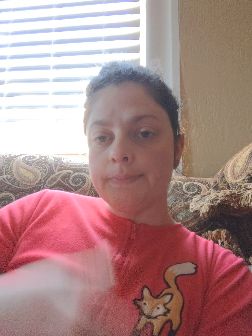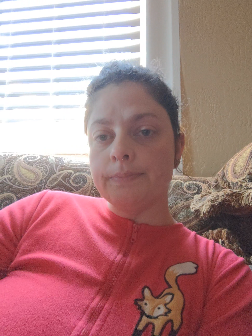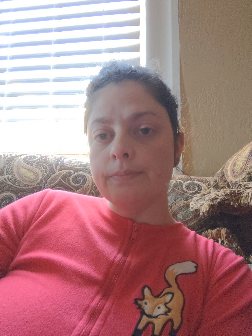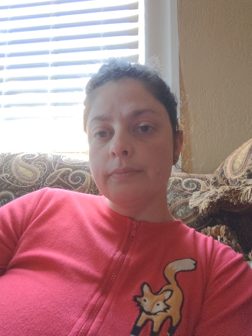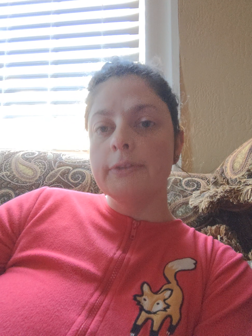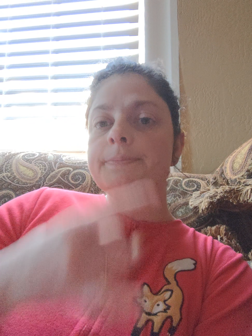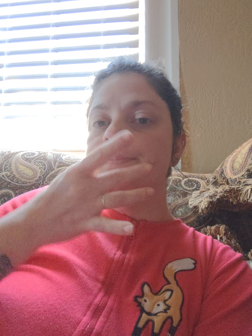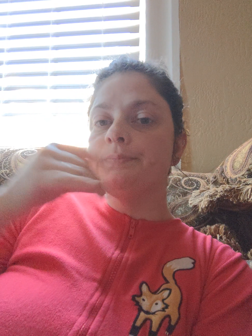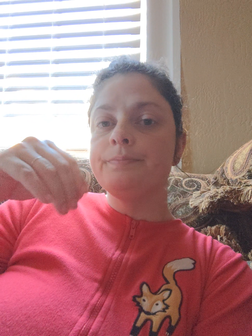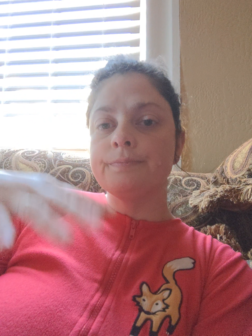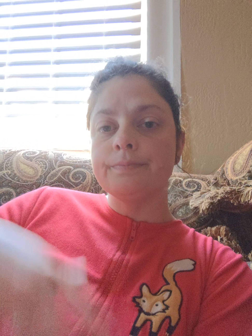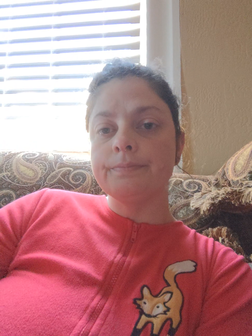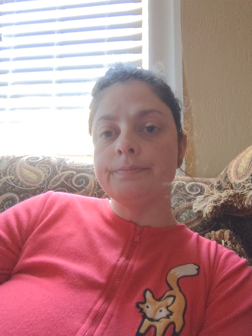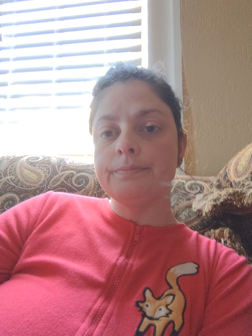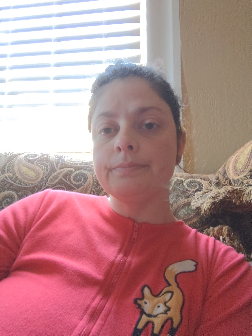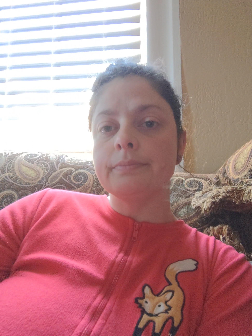lamp